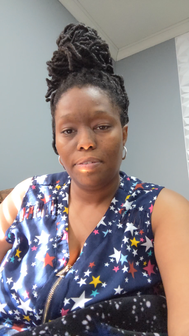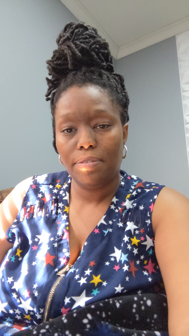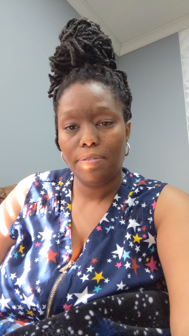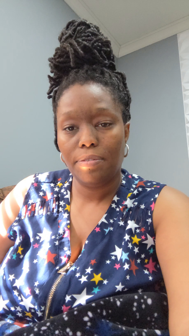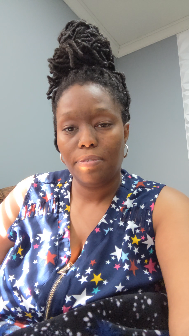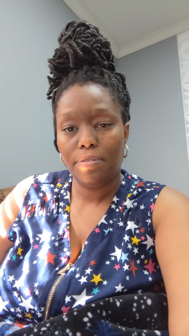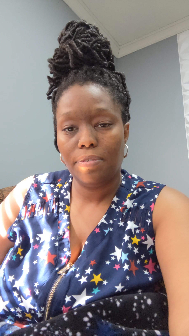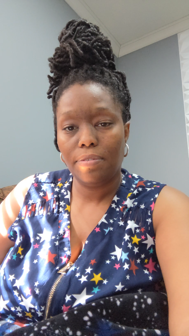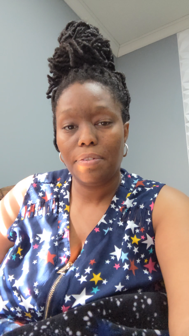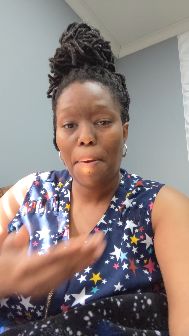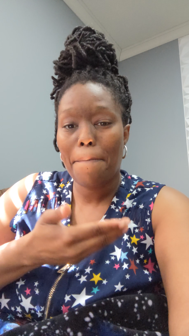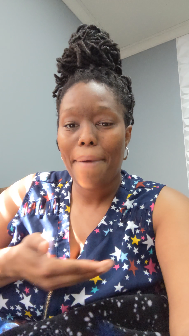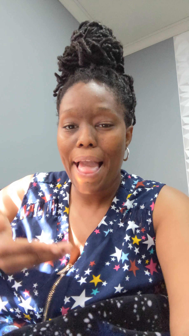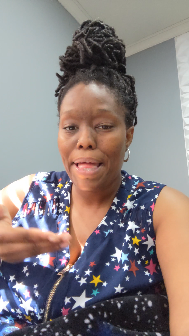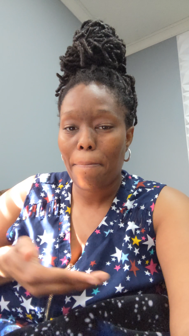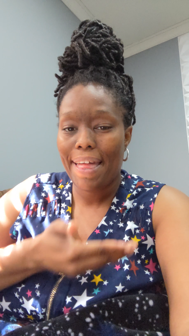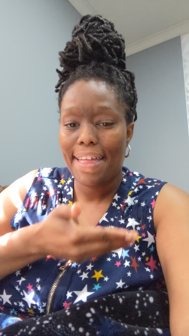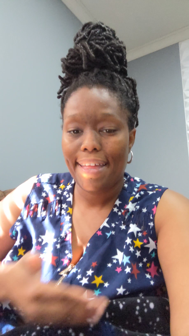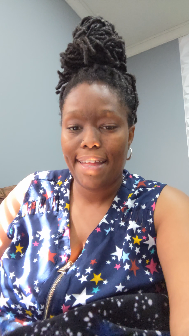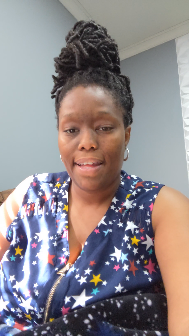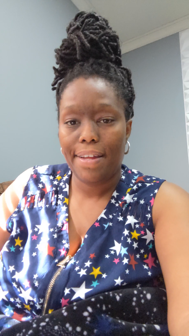baby